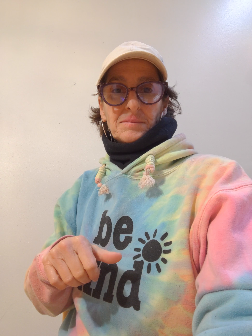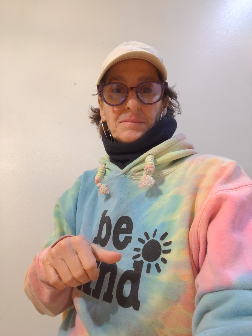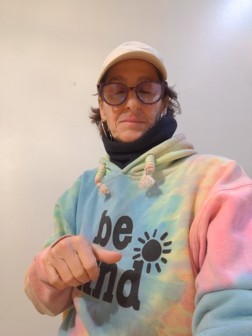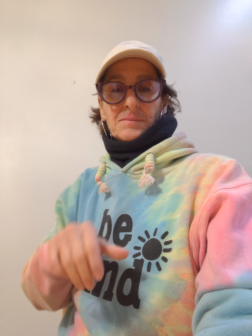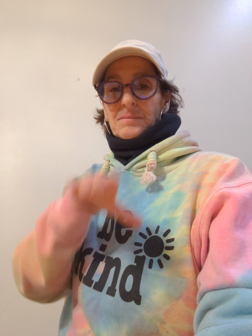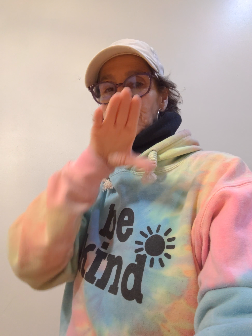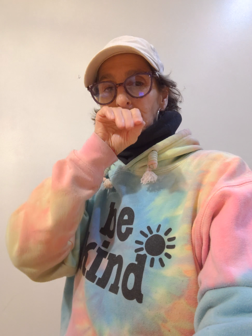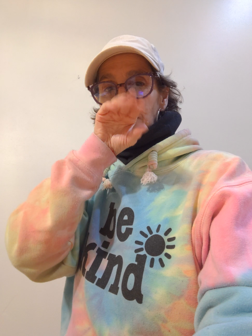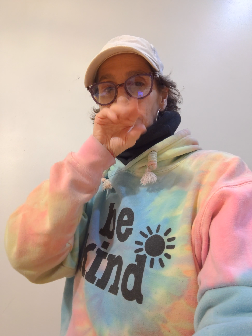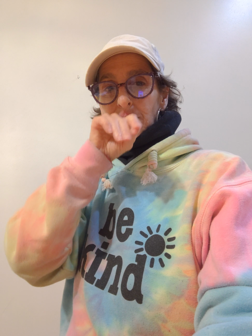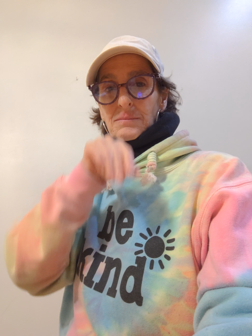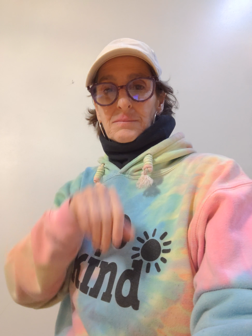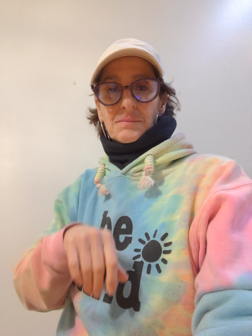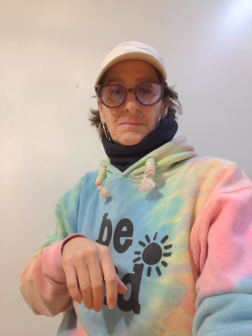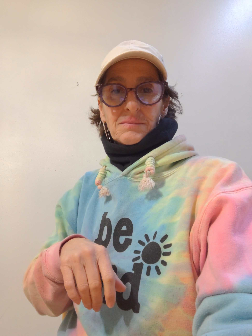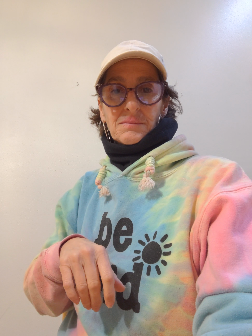goose